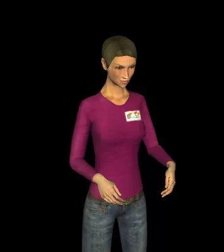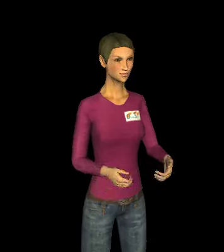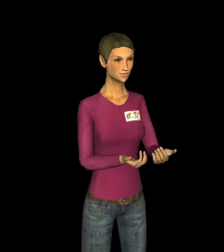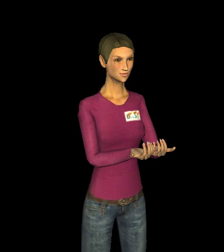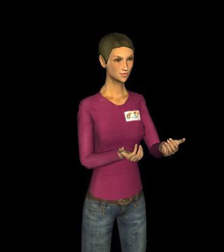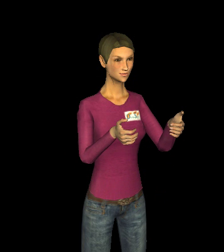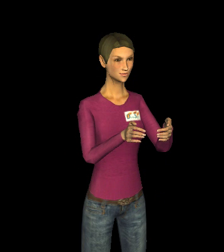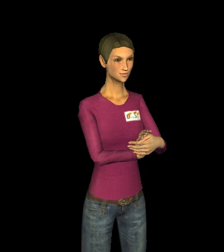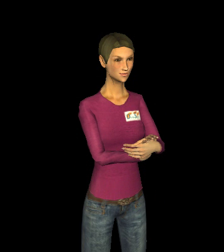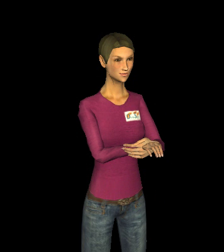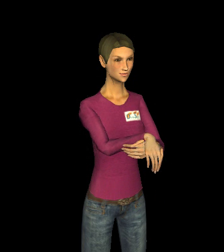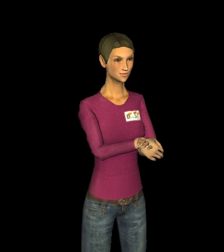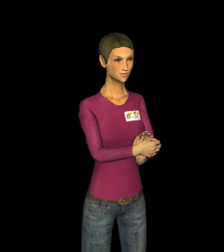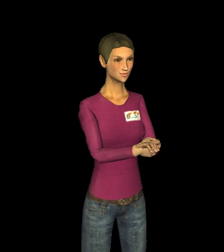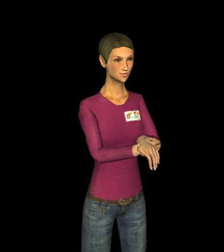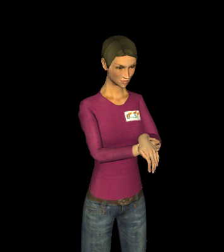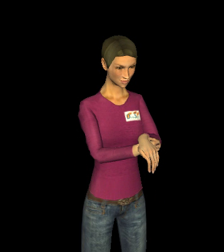مغسلة